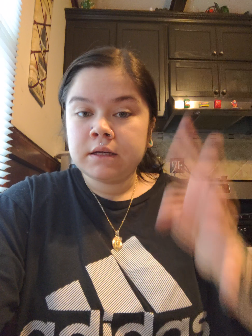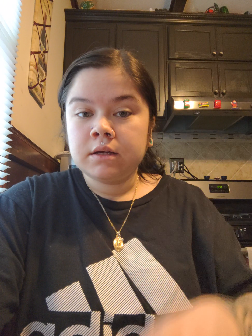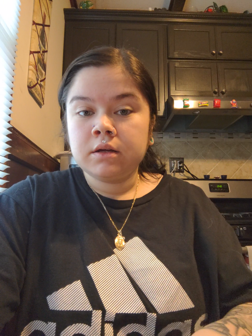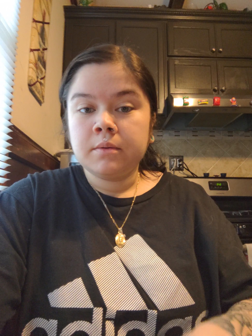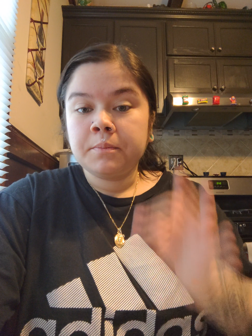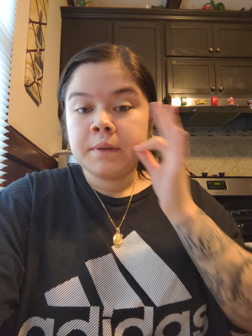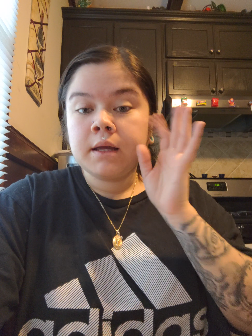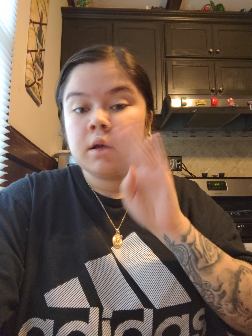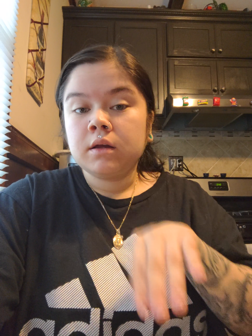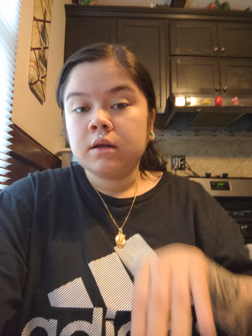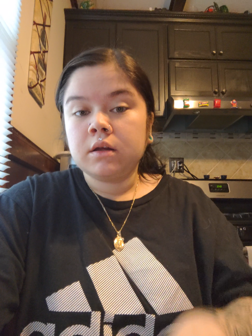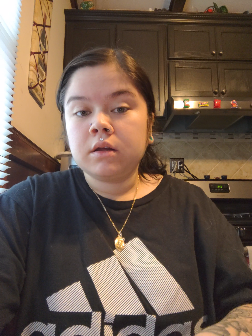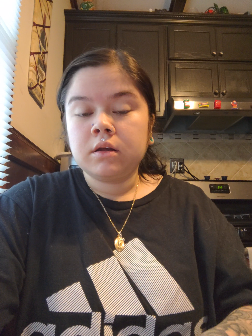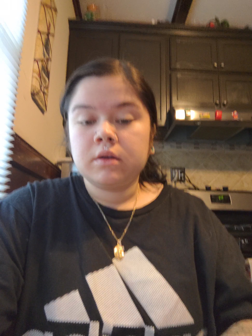bee